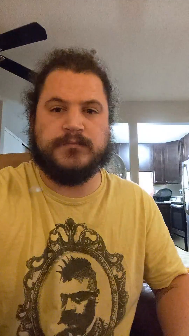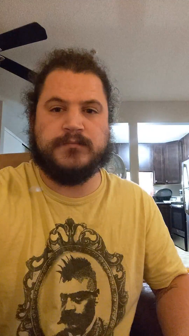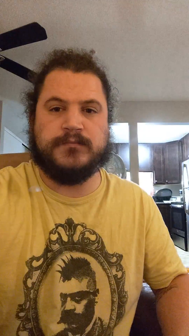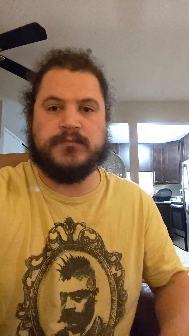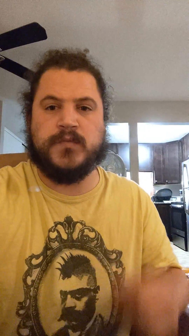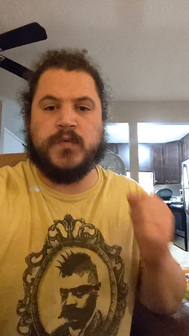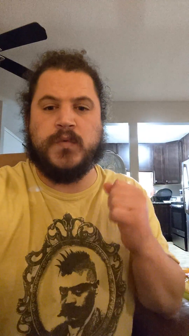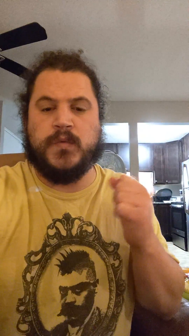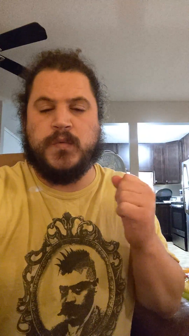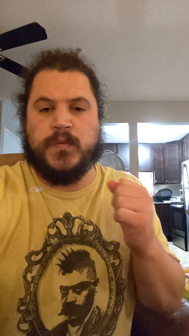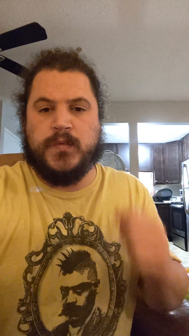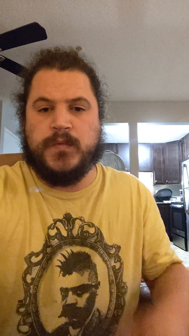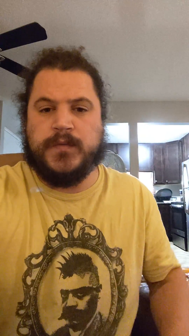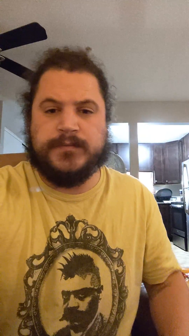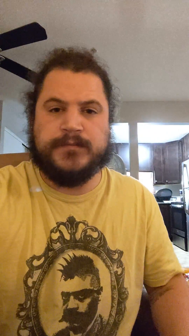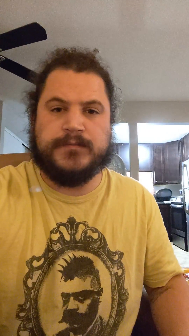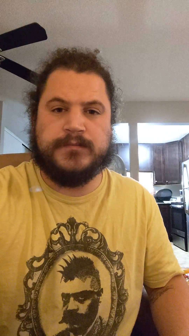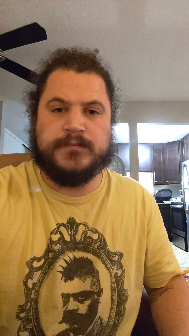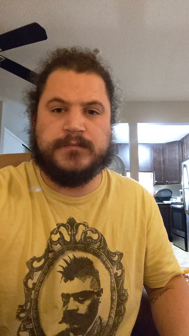cold